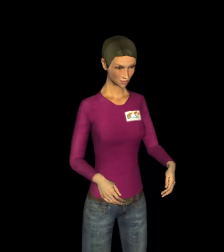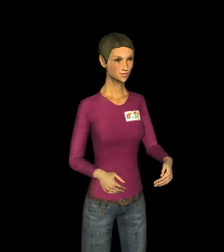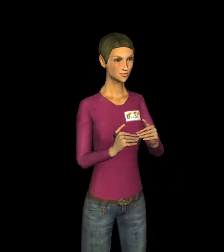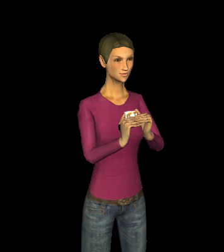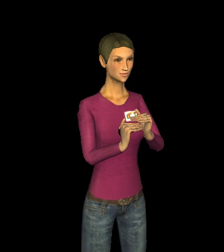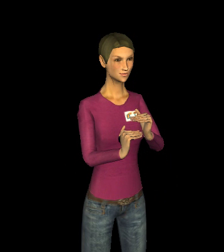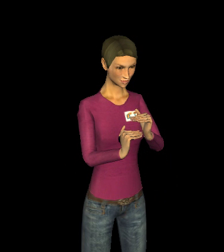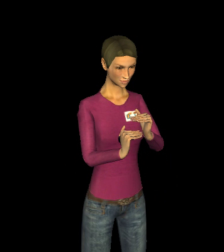تحت